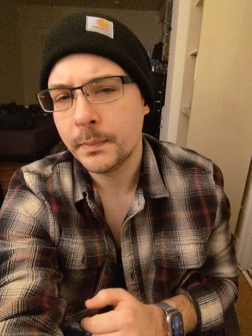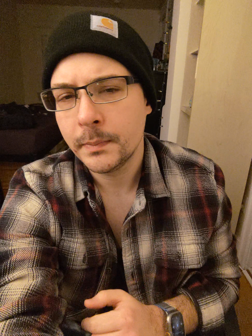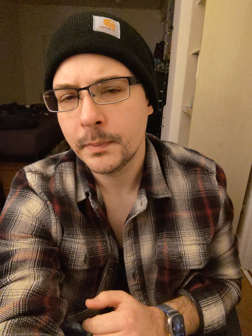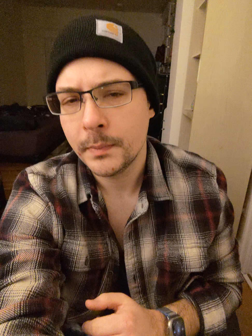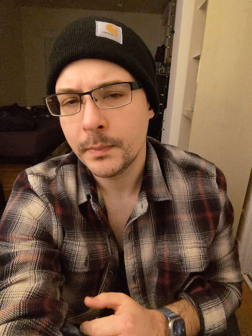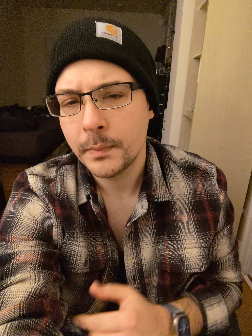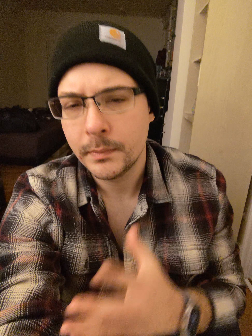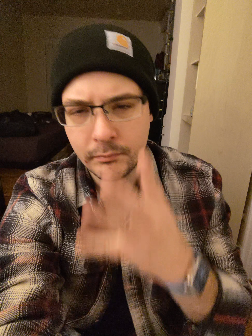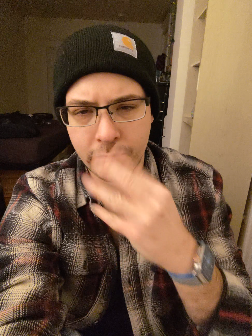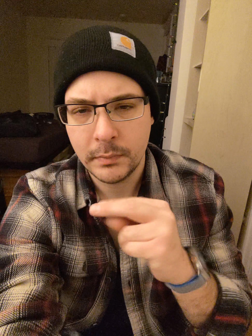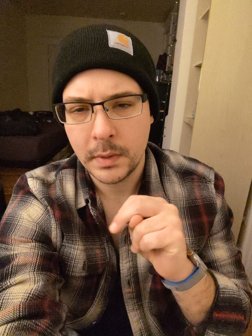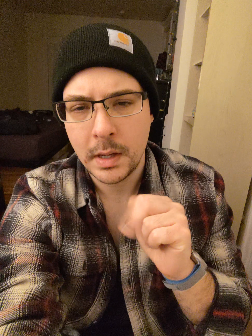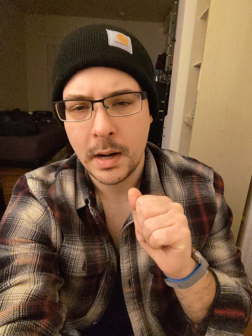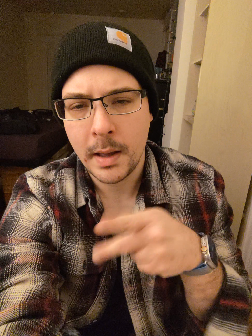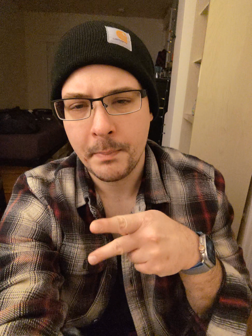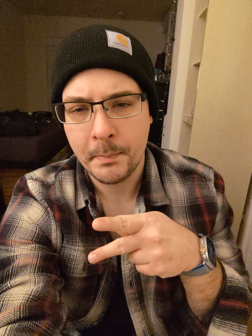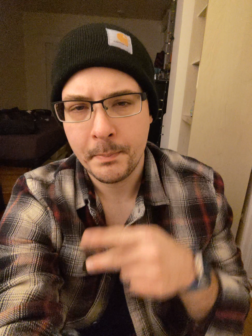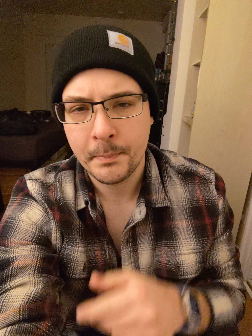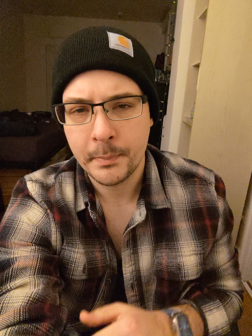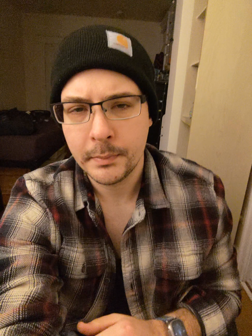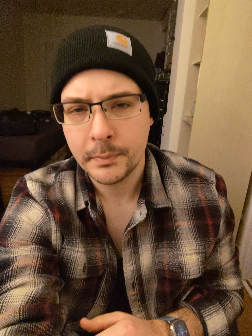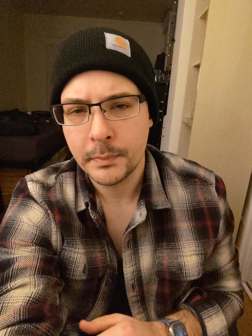nap